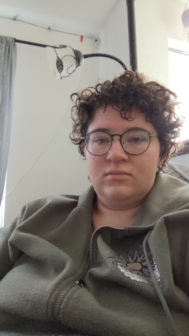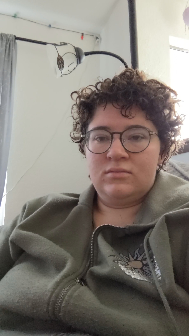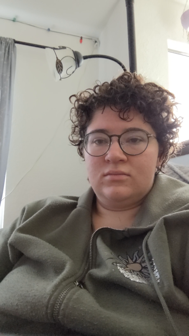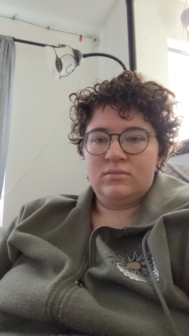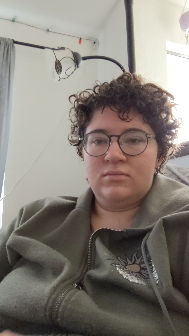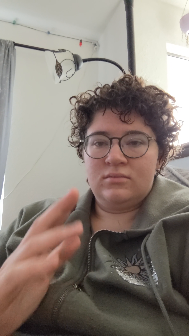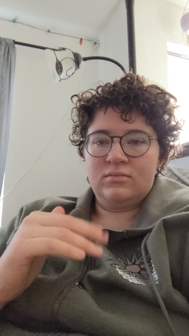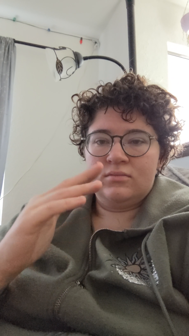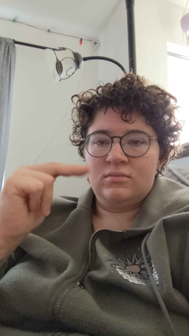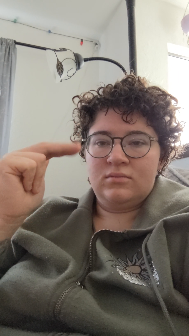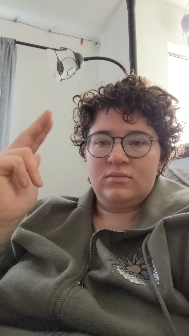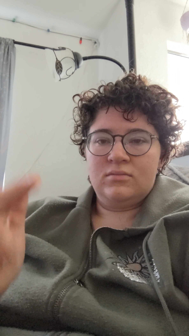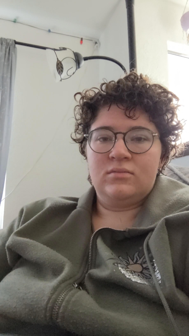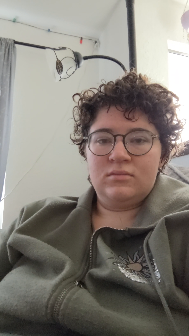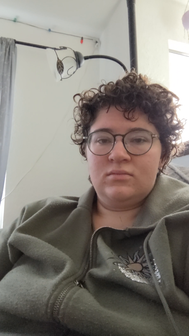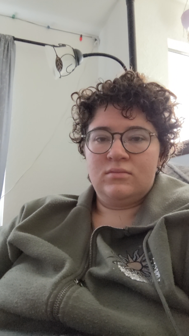build